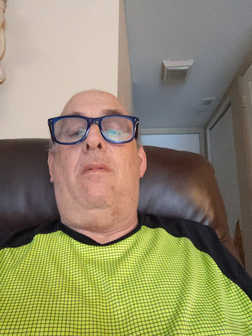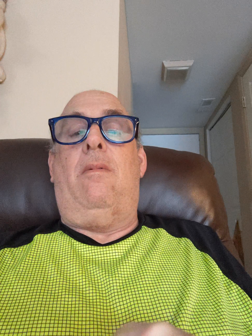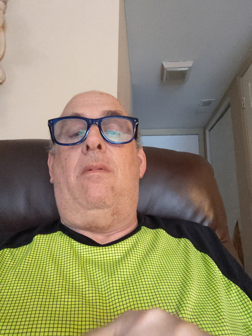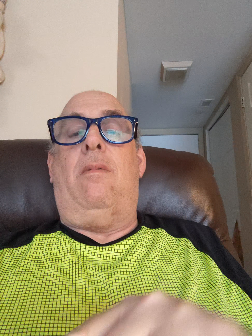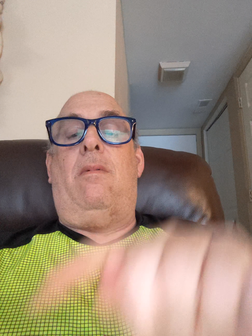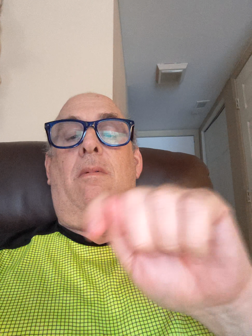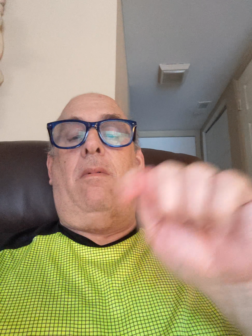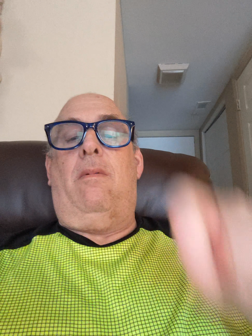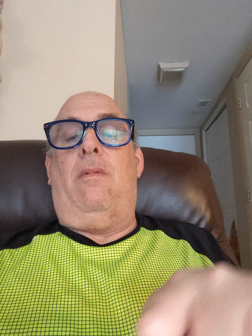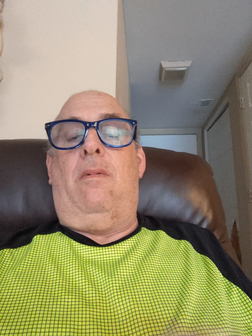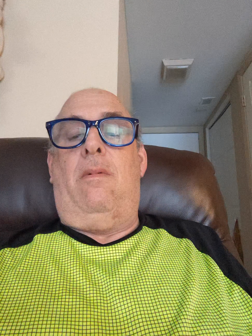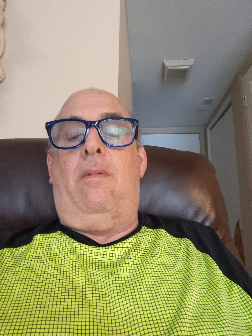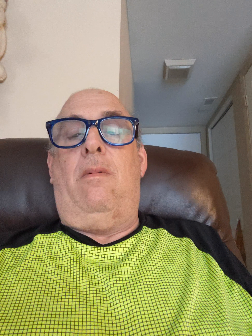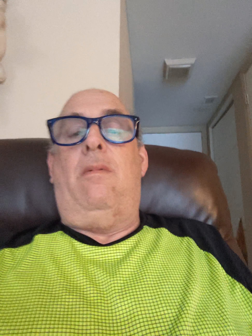table